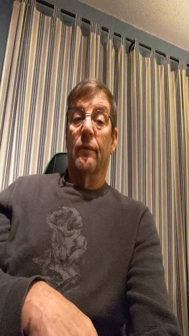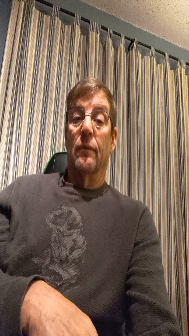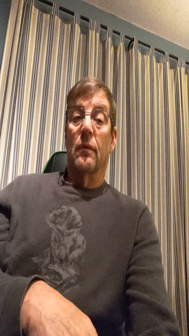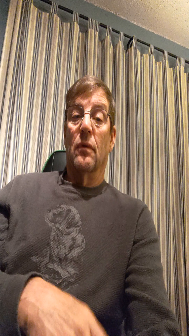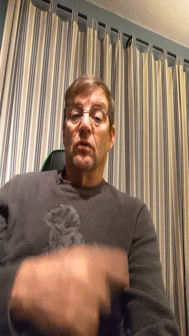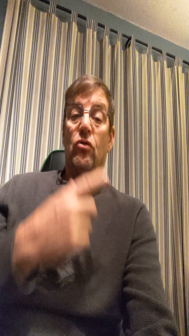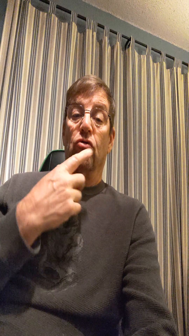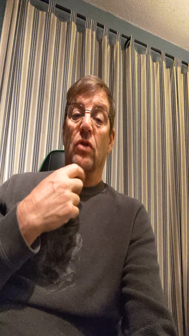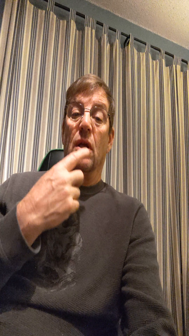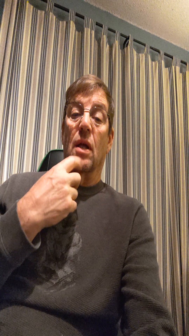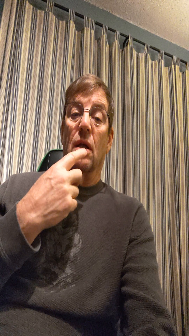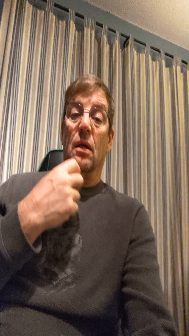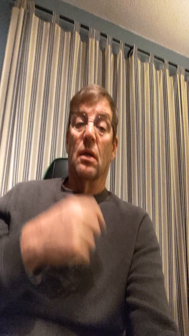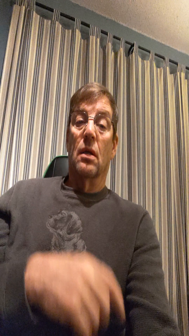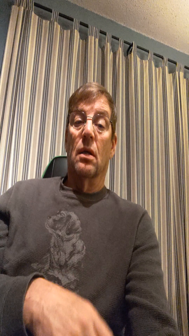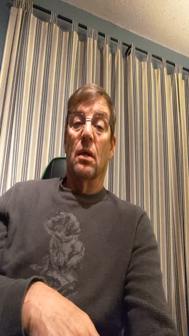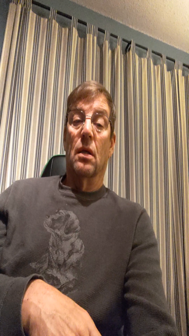red